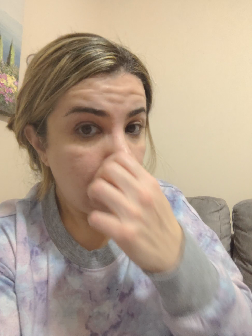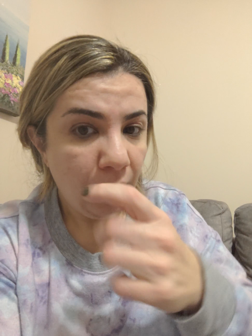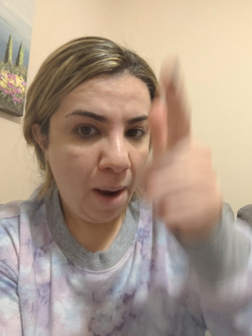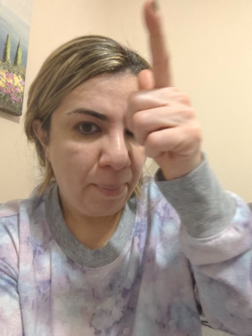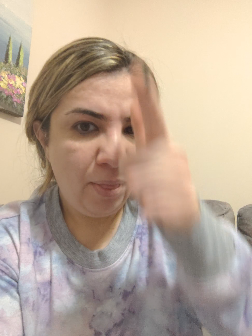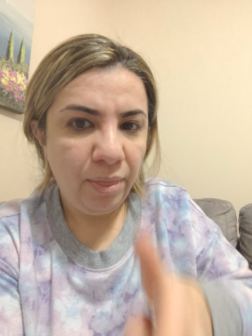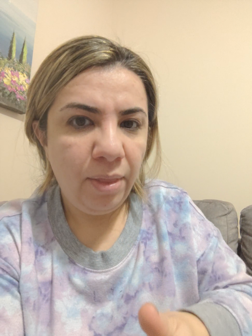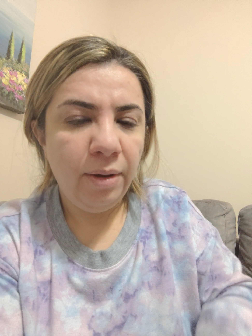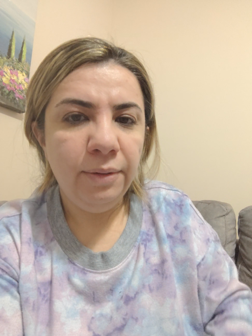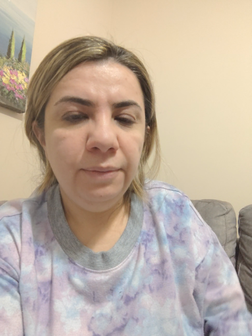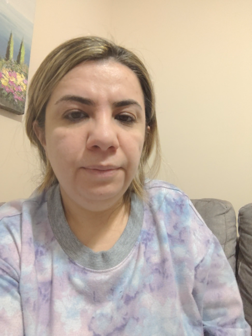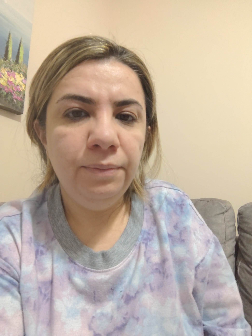brother